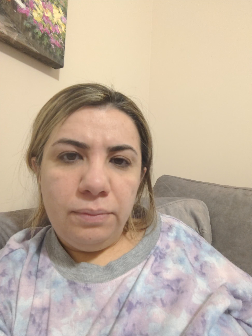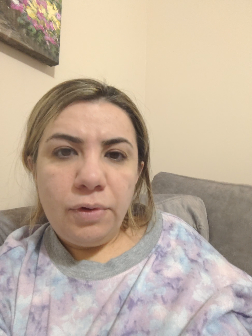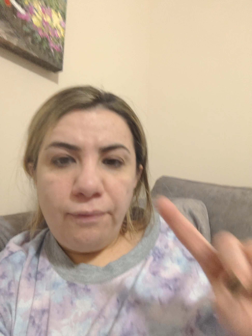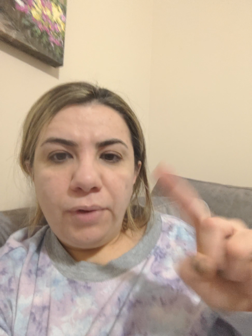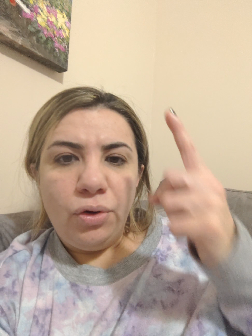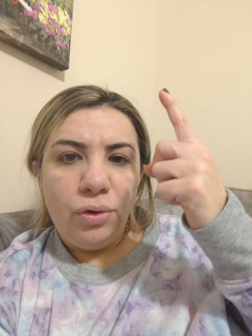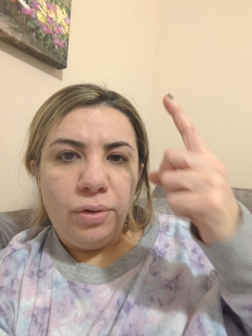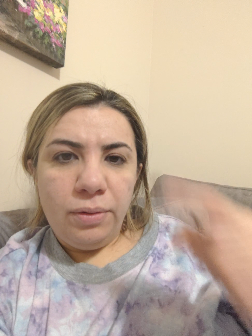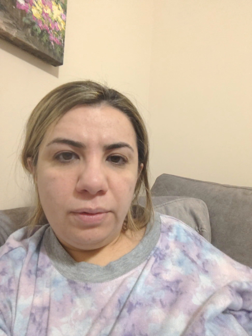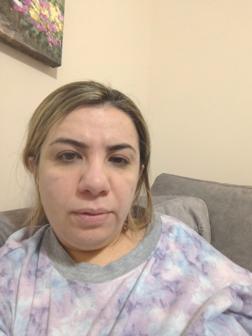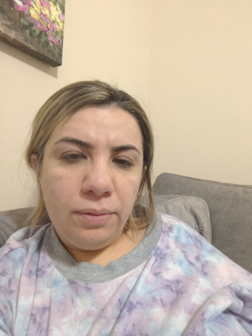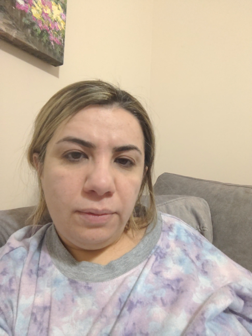first